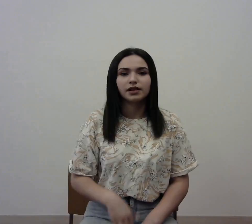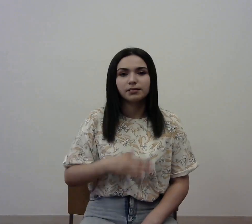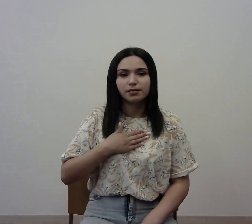mən